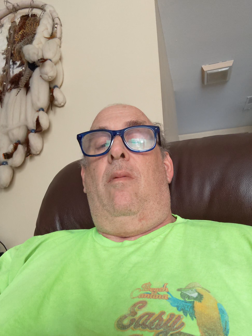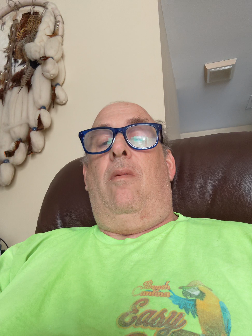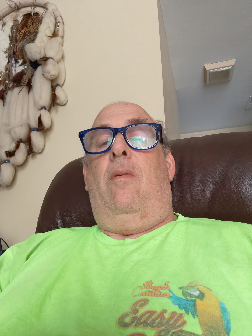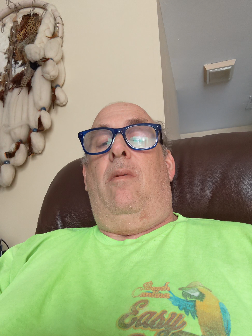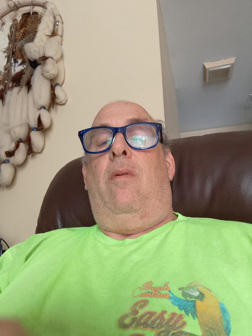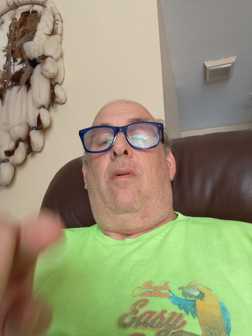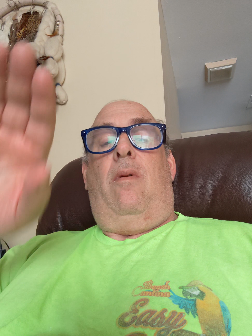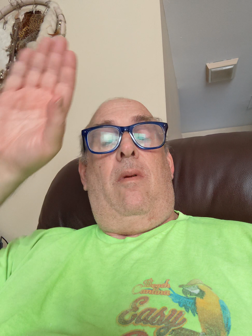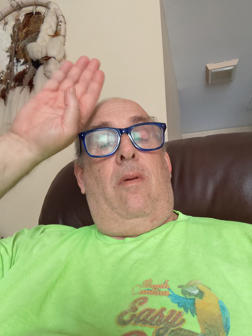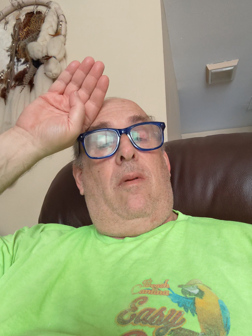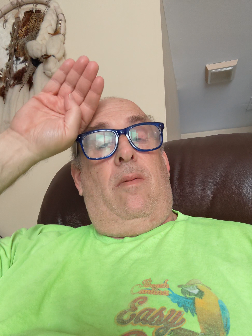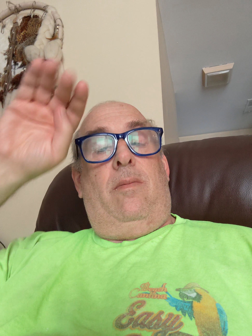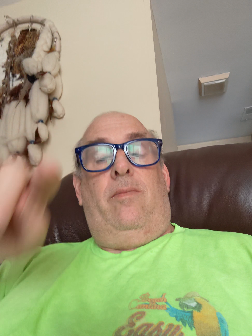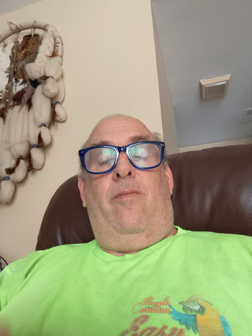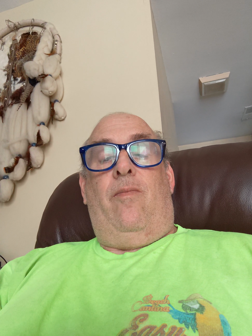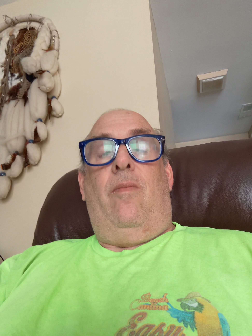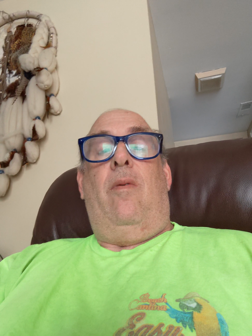donkey